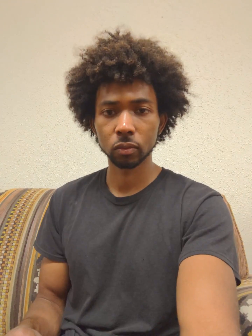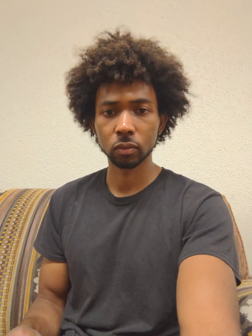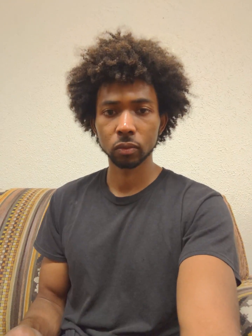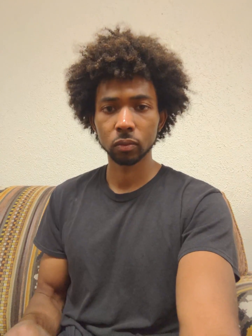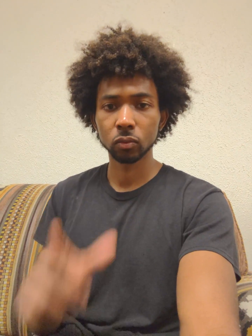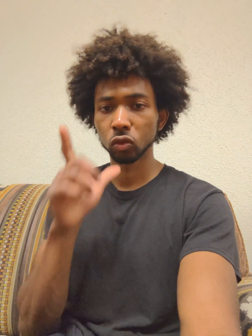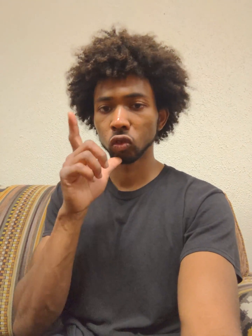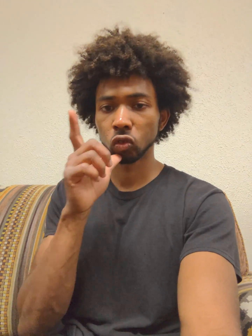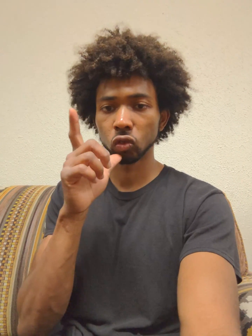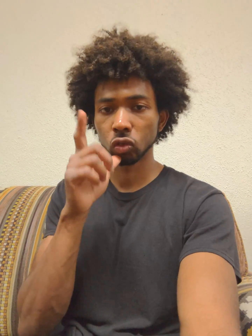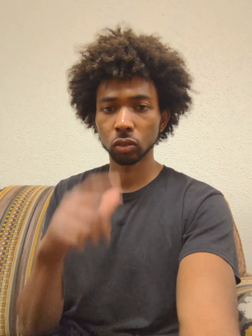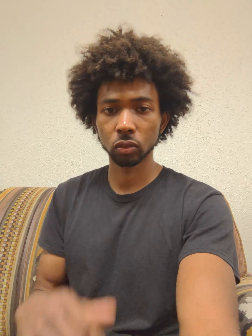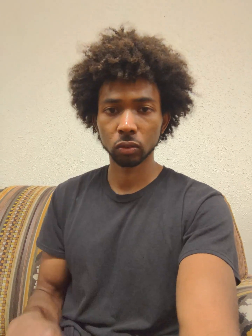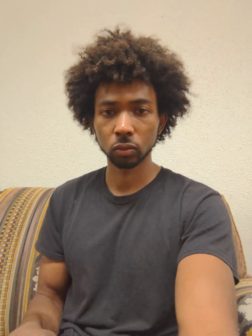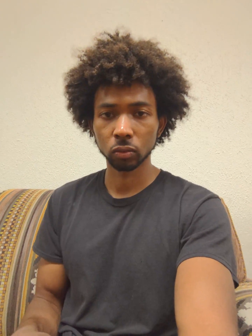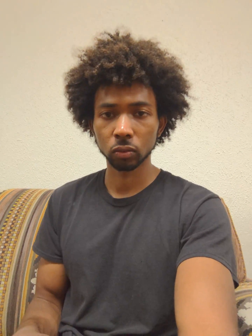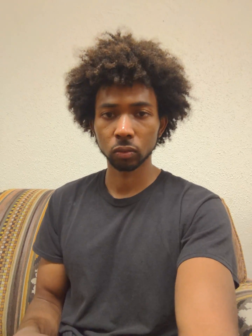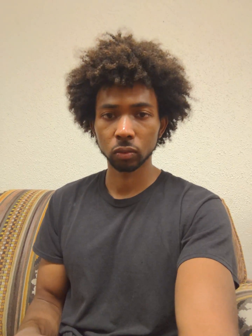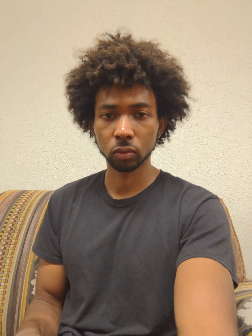lunch